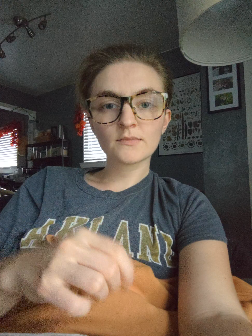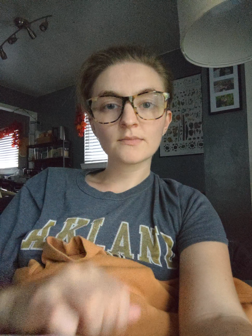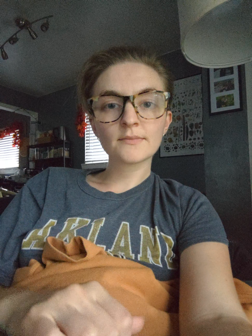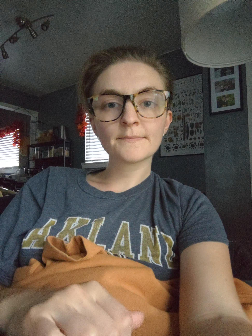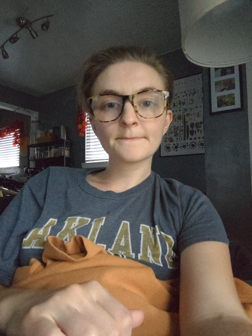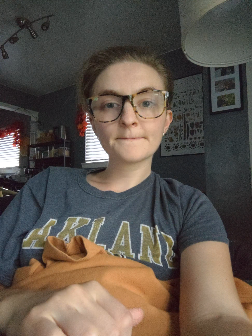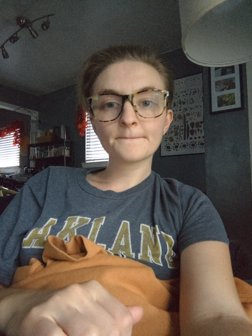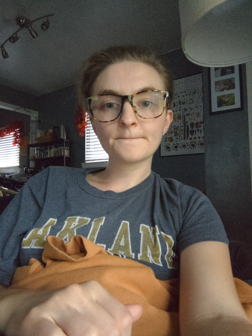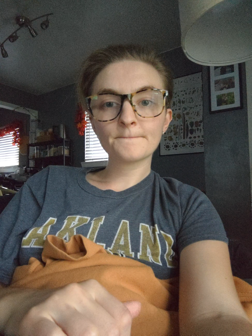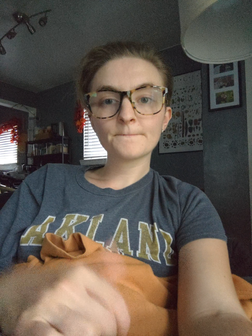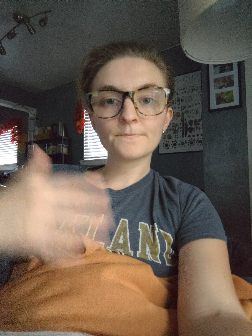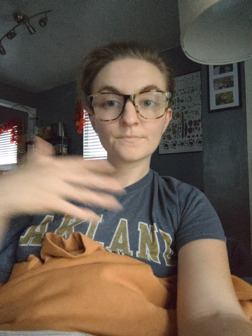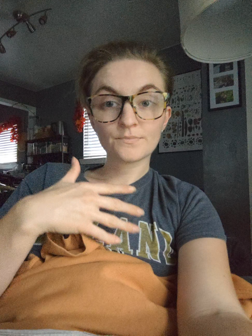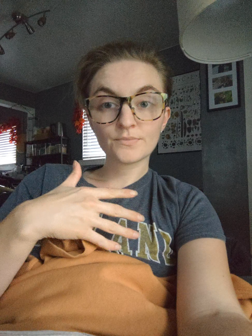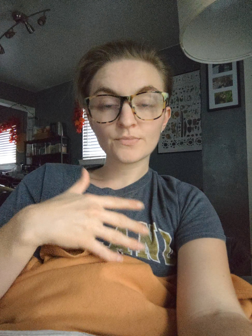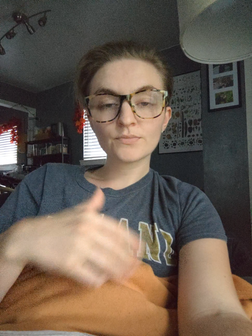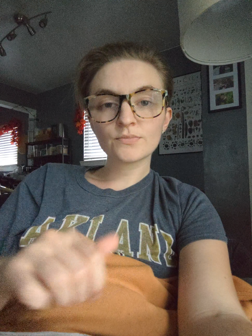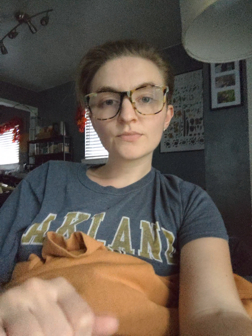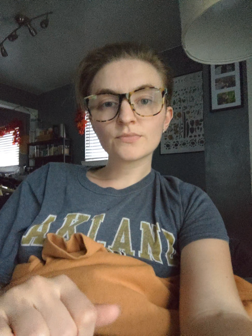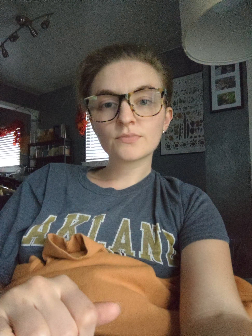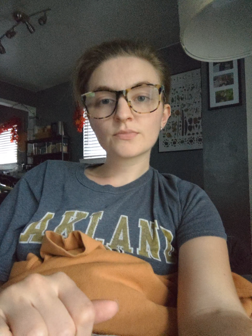scared